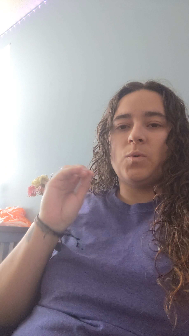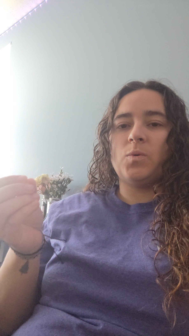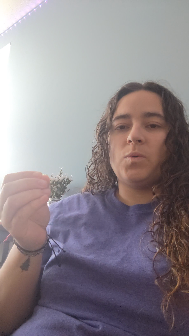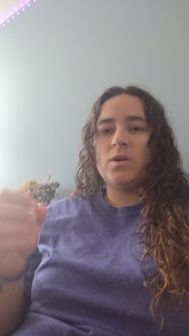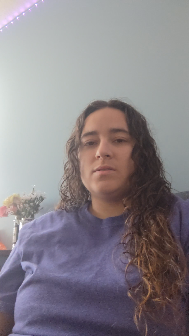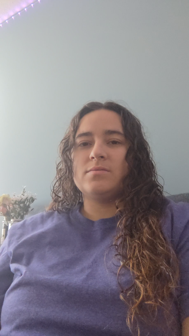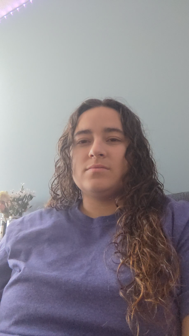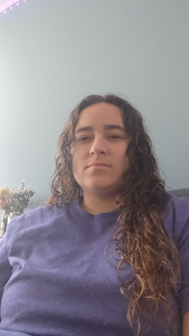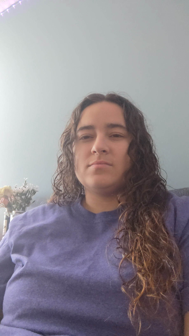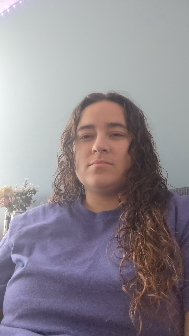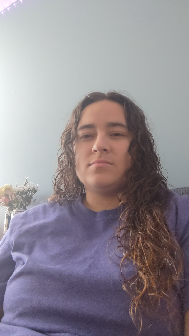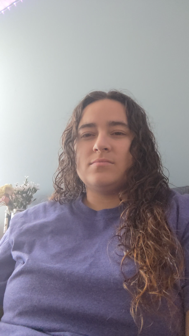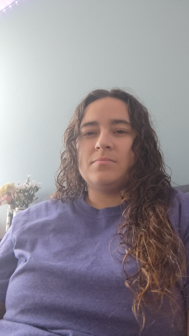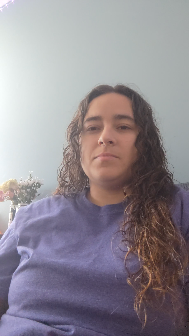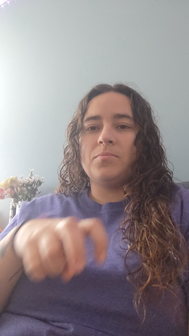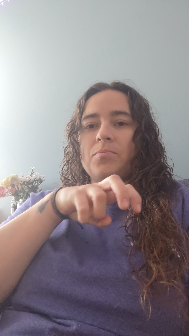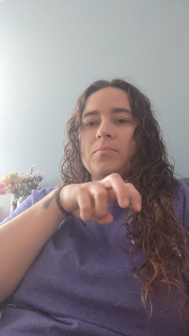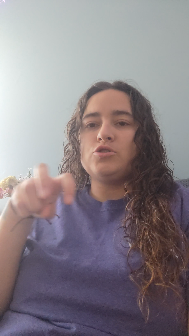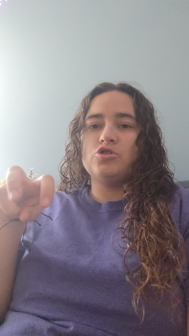bench